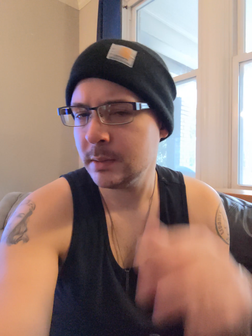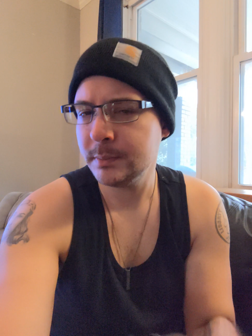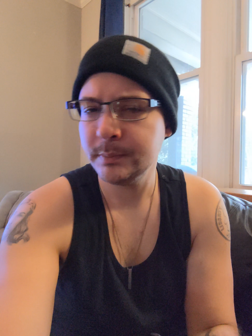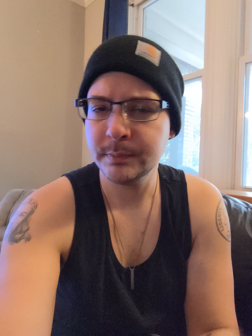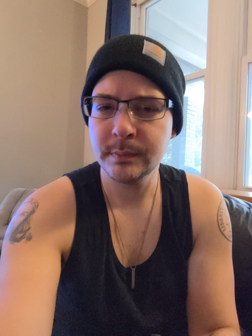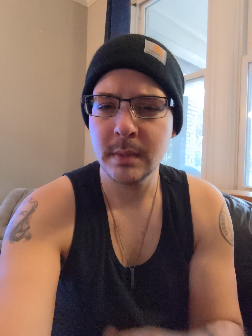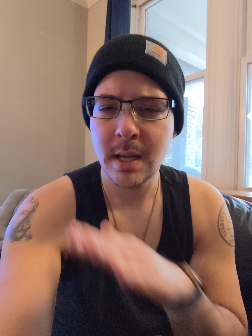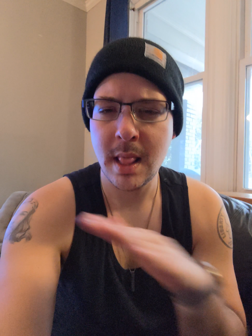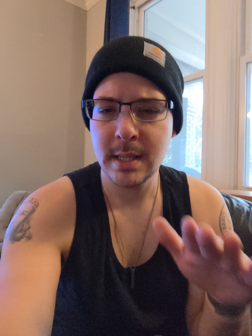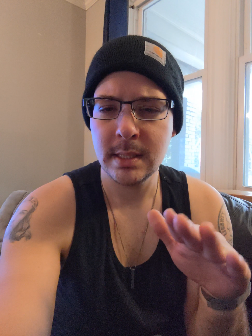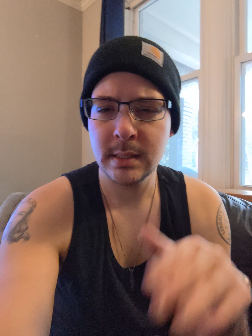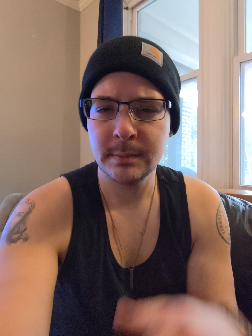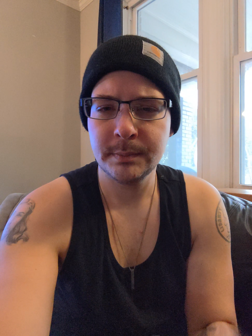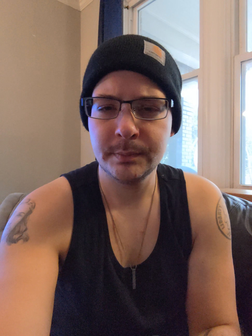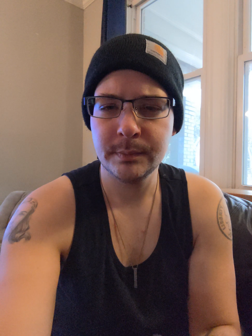clean